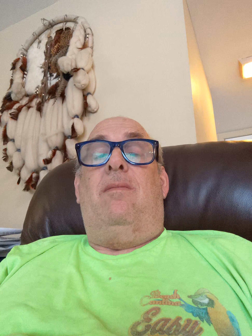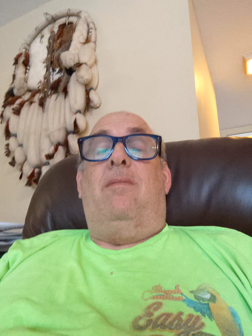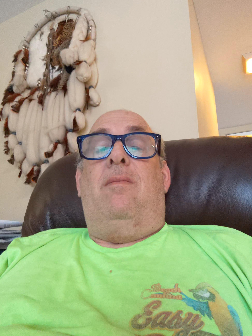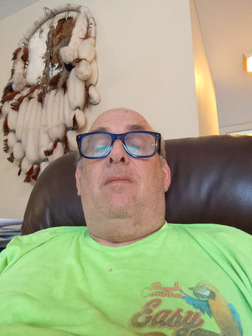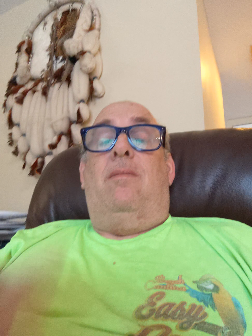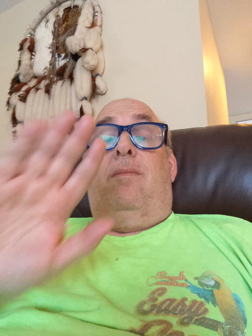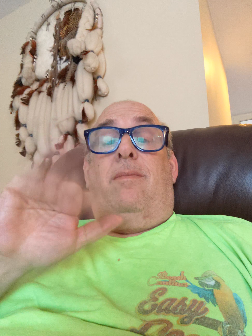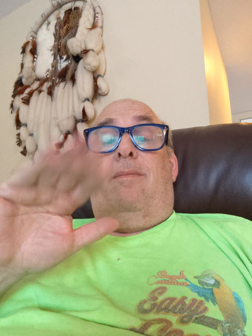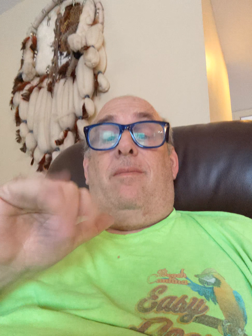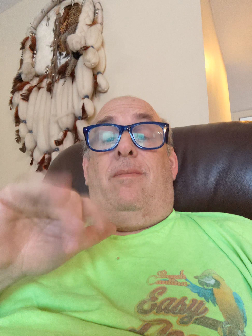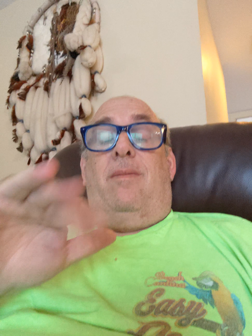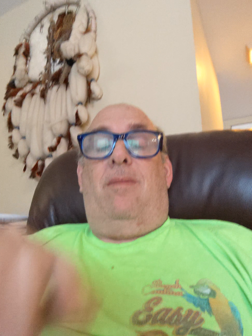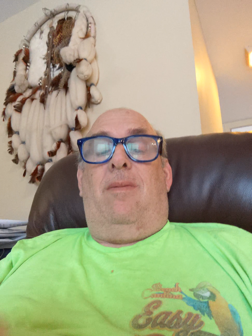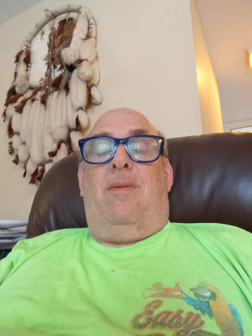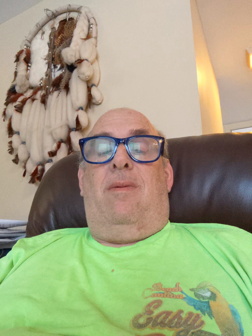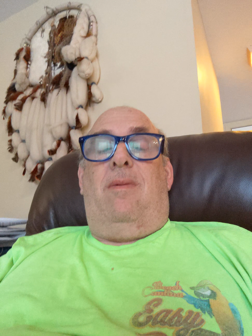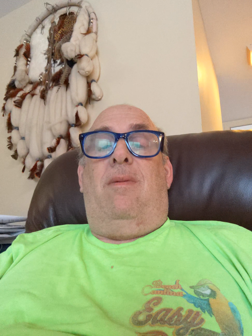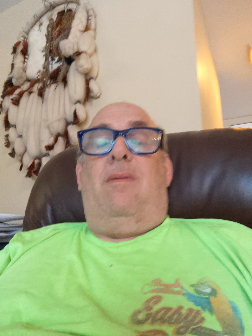bye